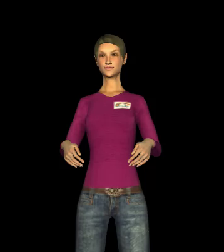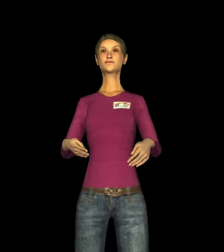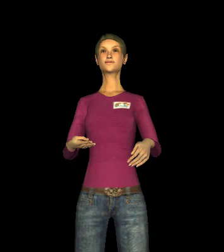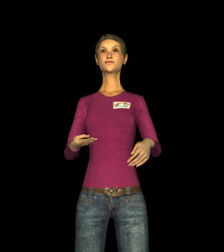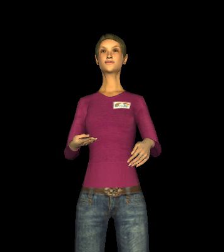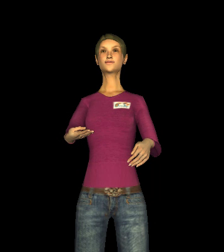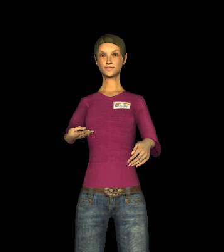أم